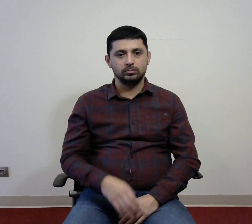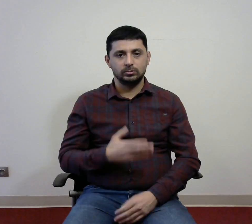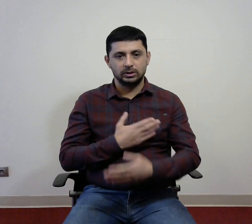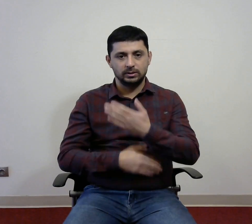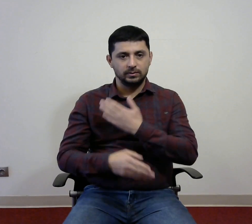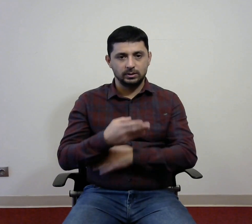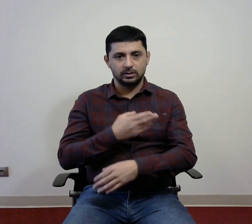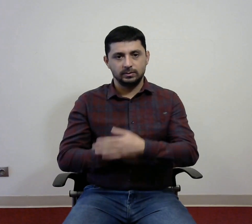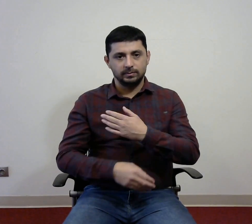əlil